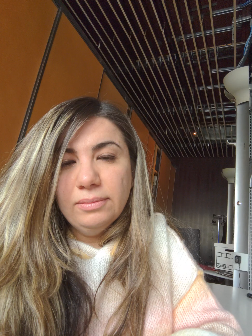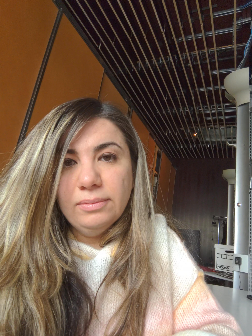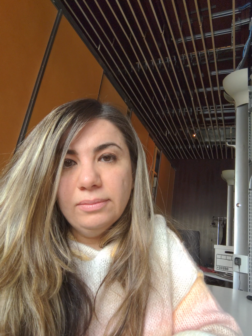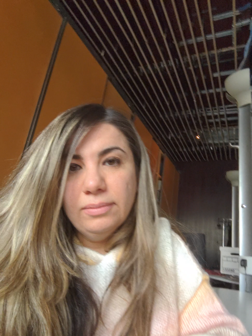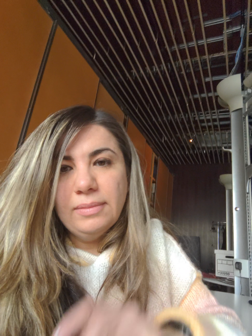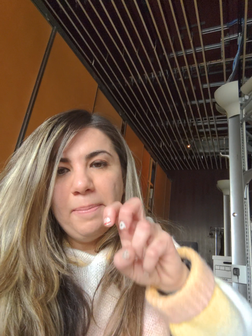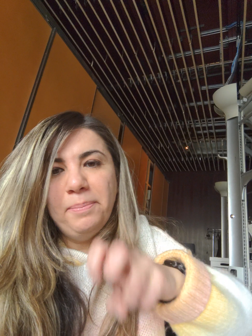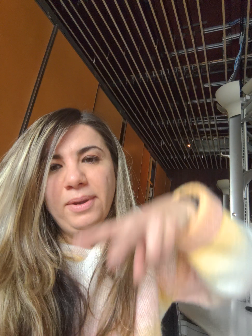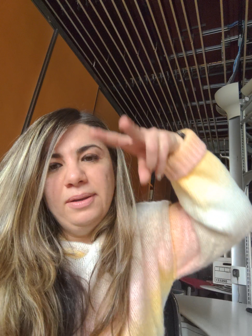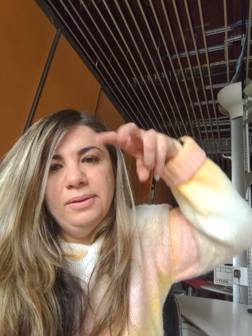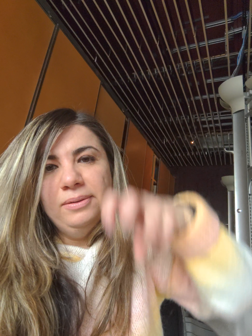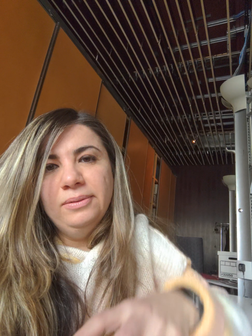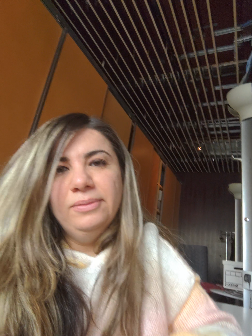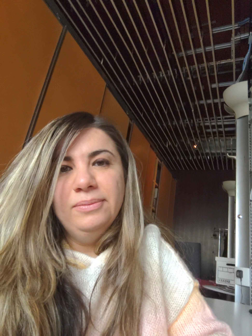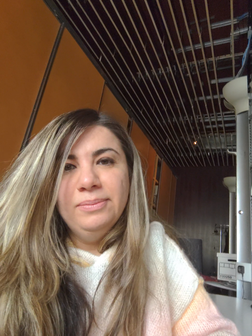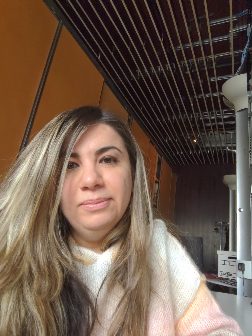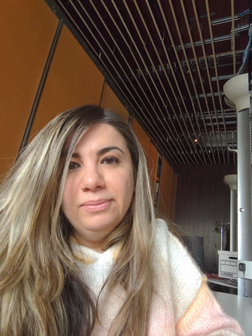jump